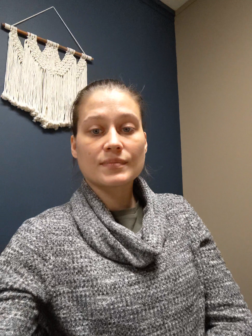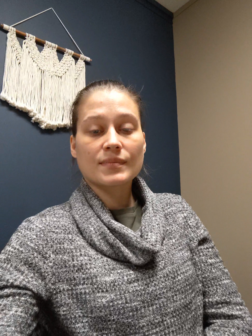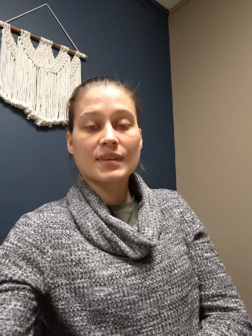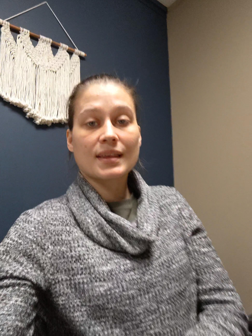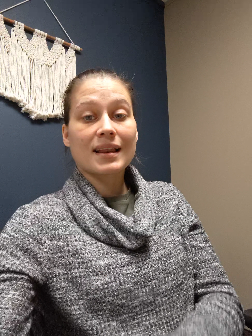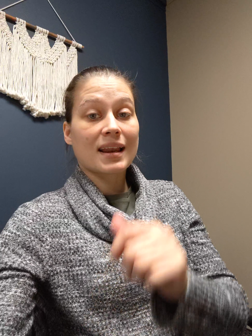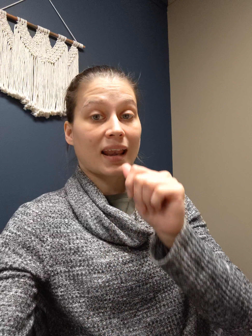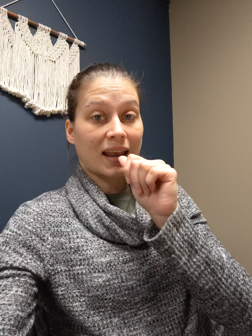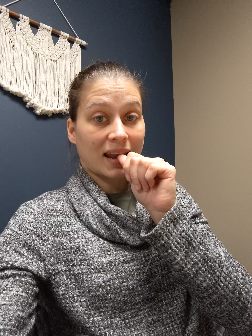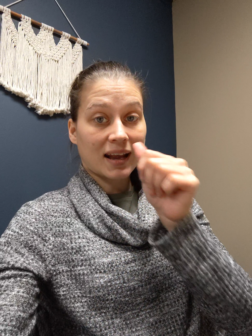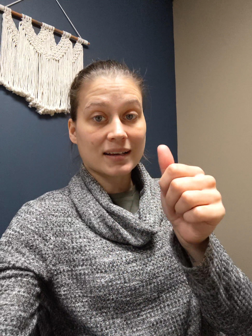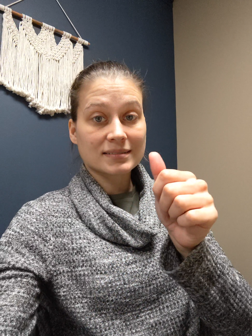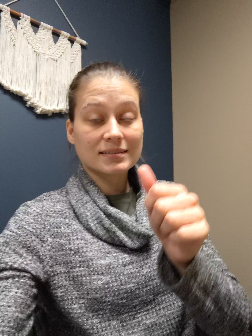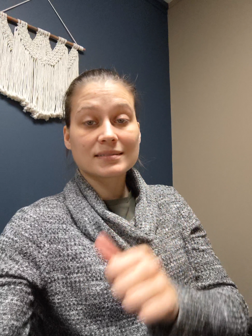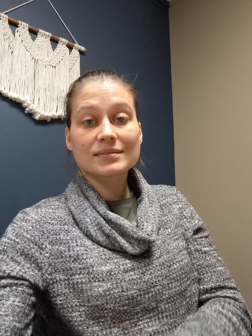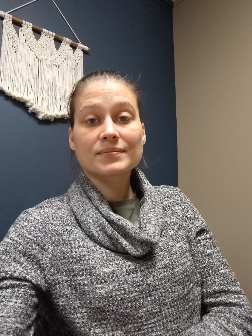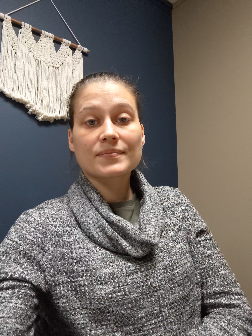nuts